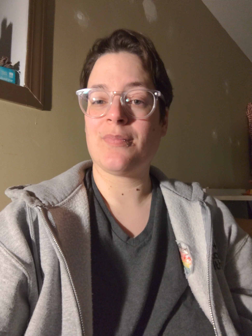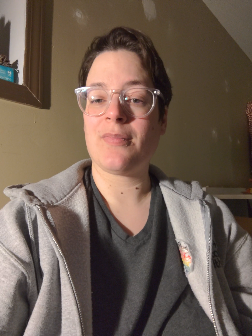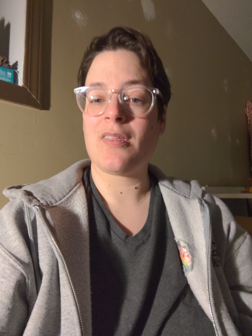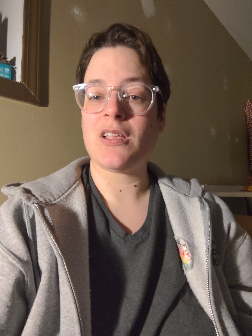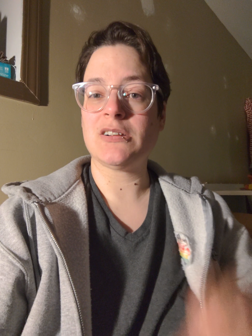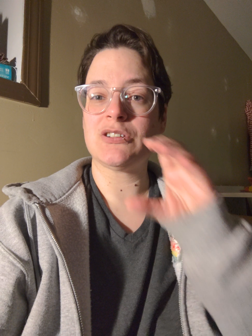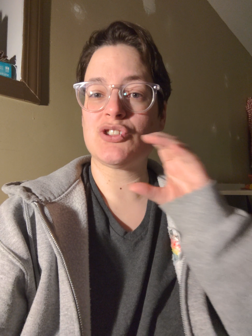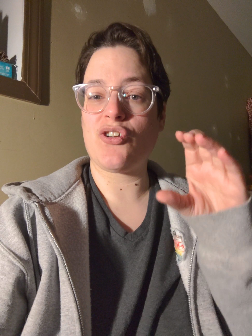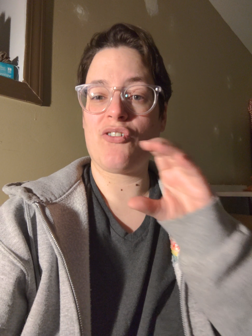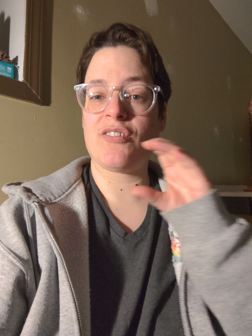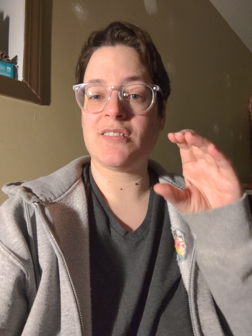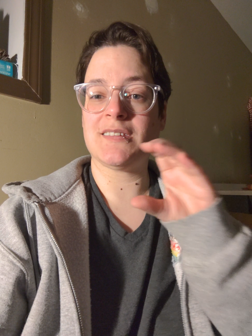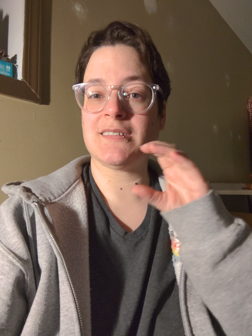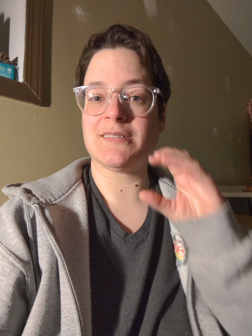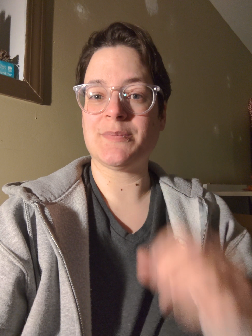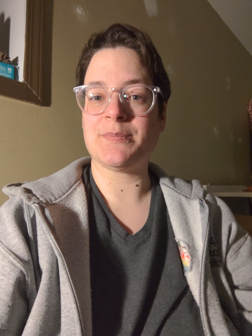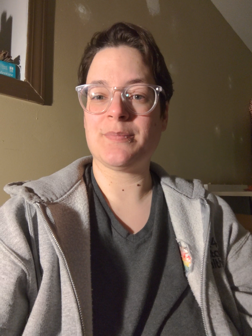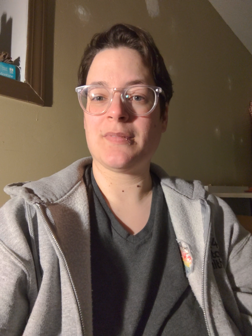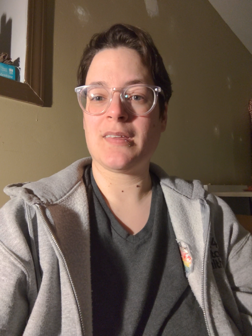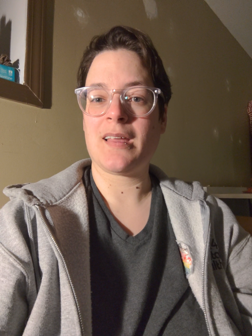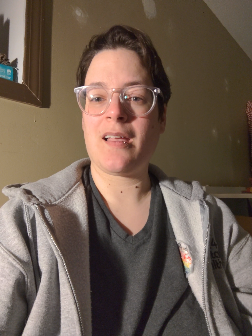chocolate